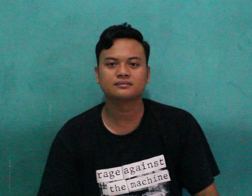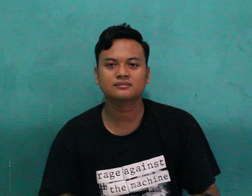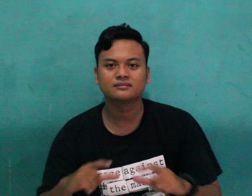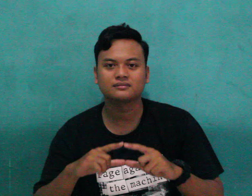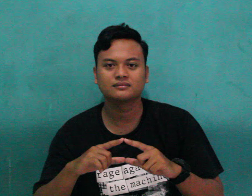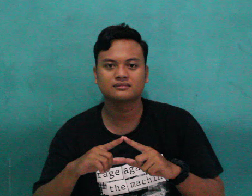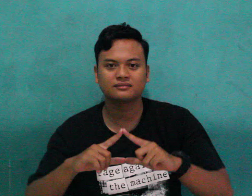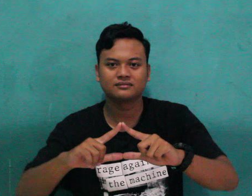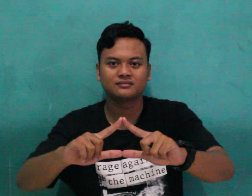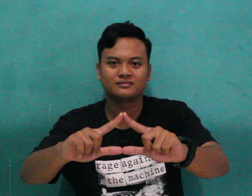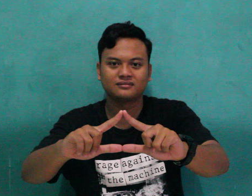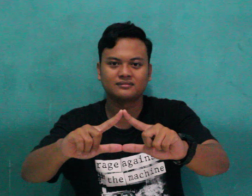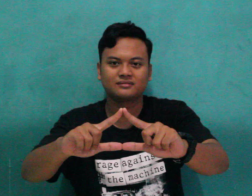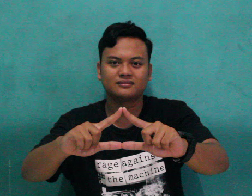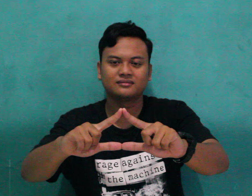A